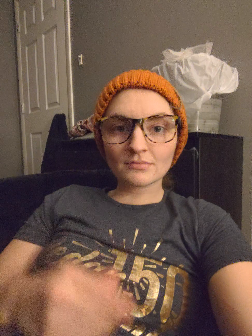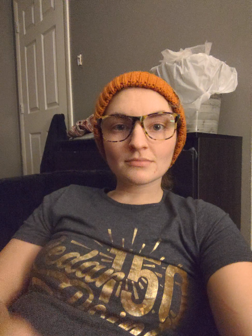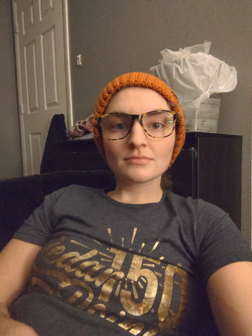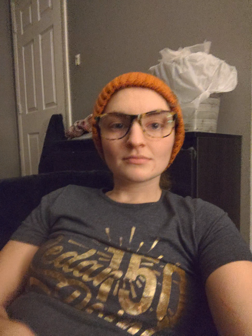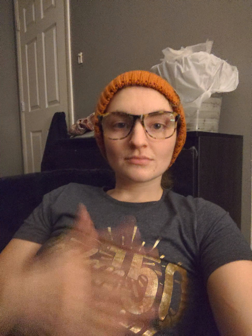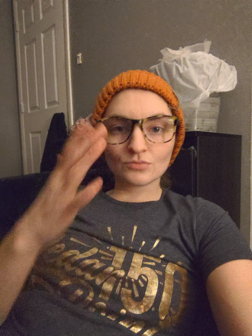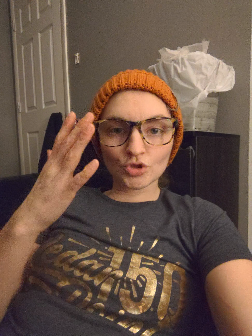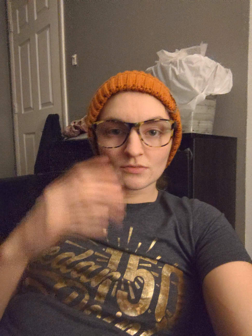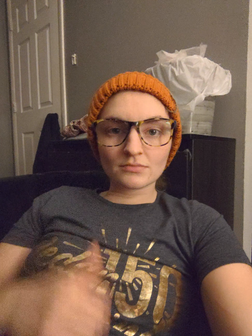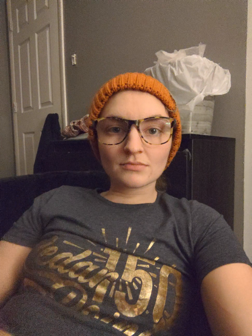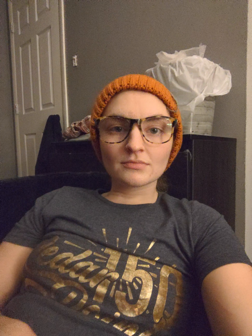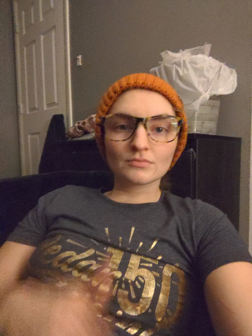tree